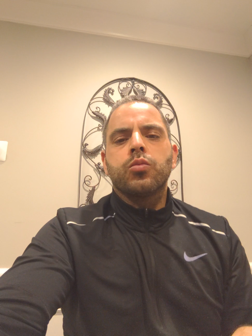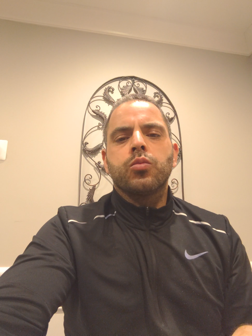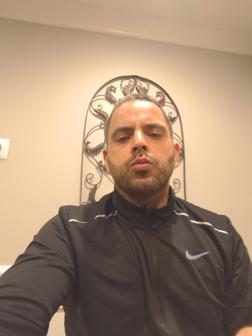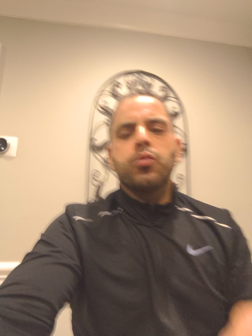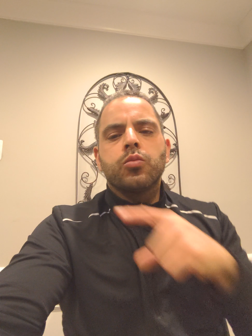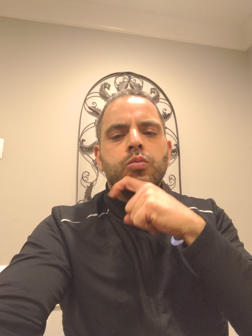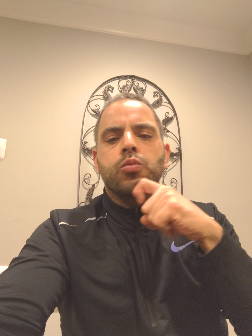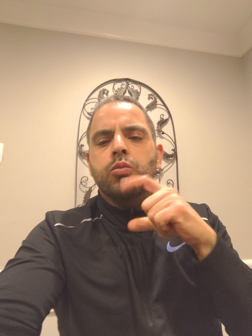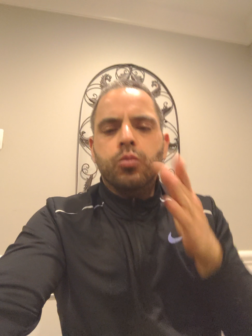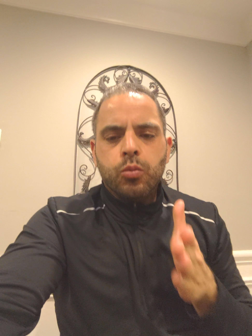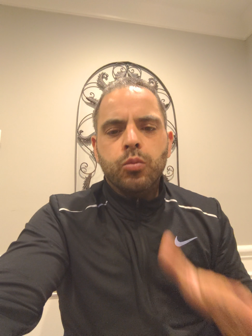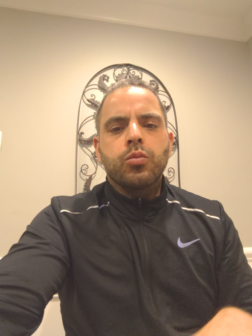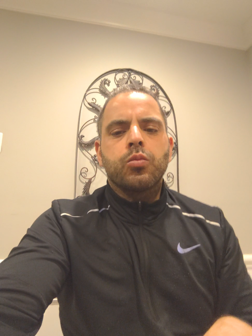dryer